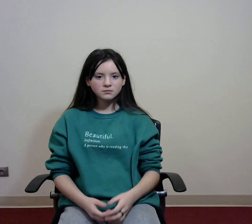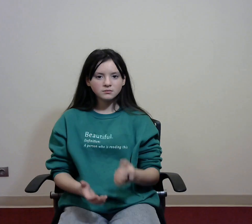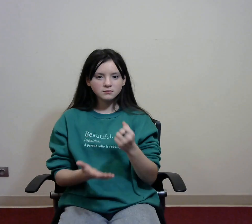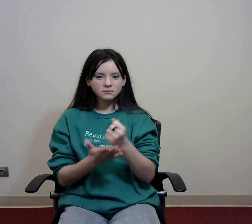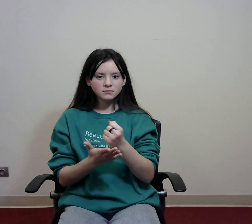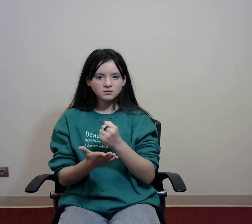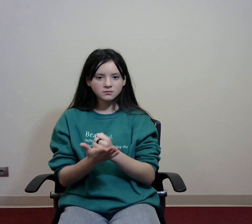viza